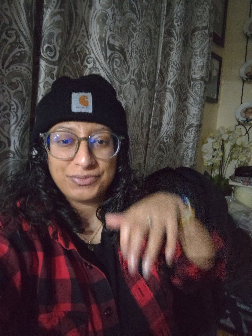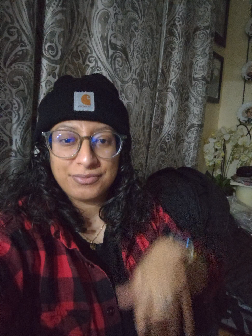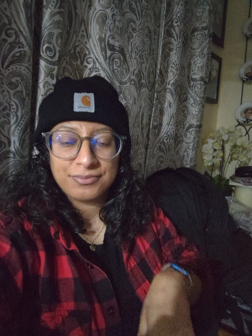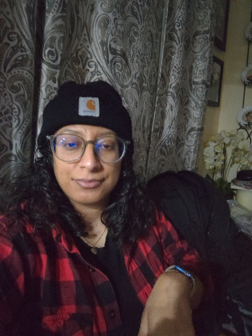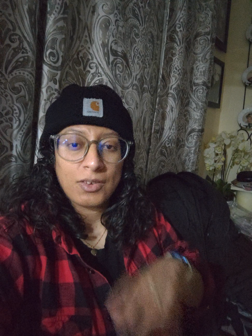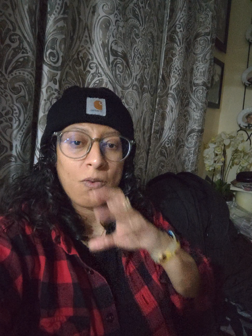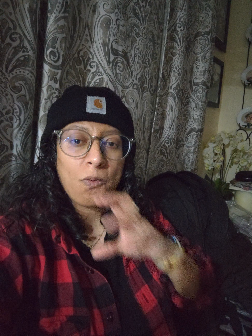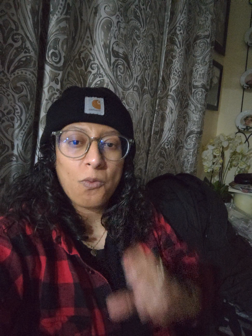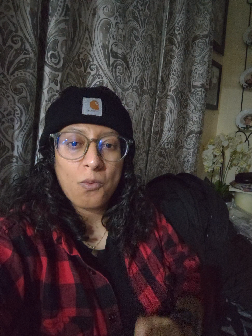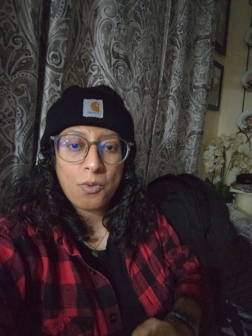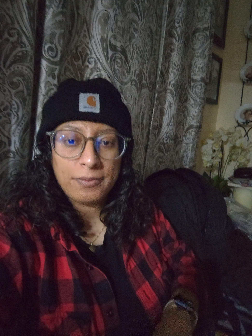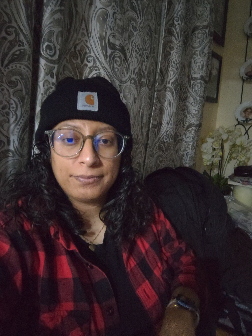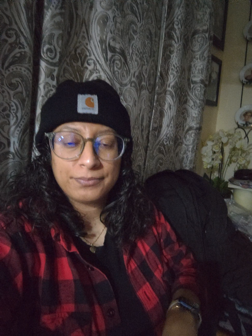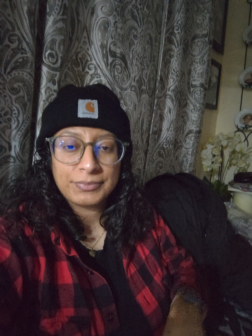old